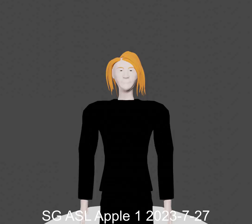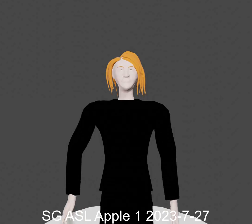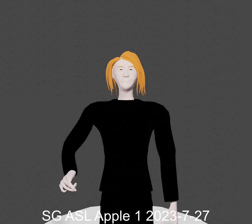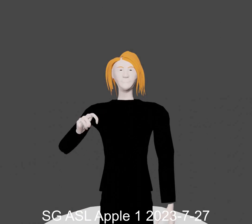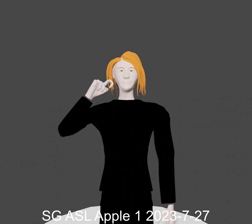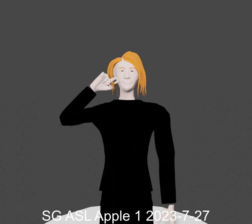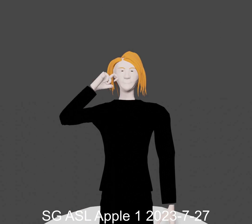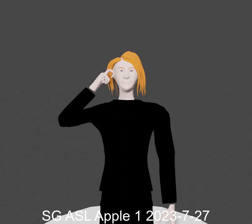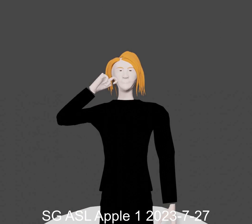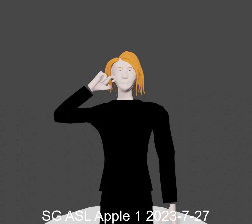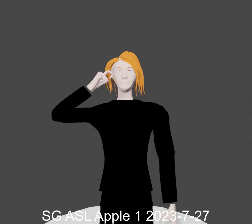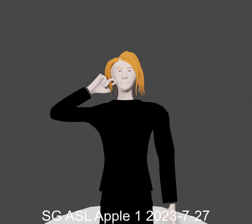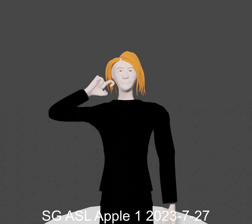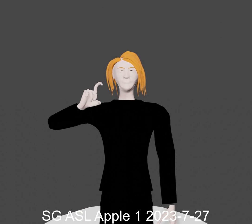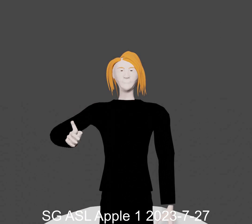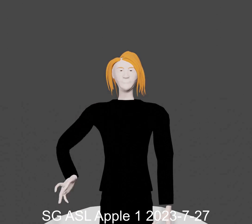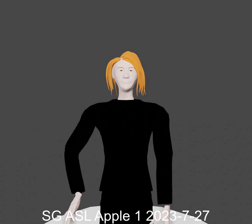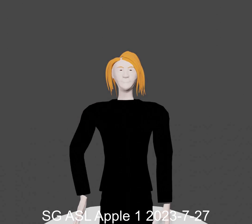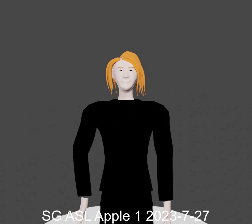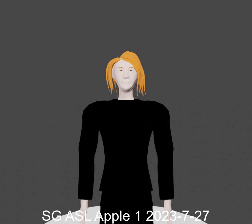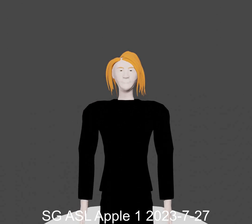Apple